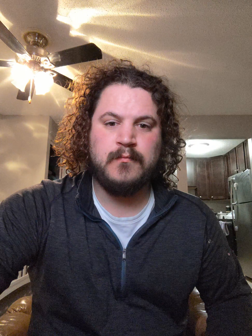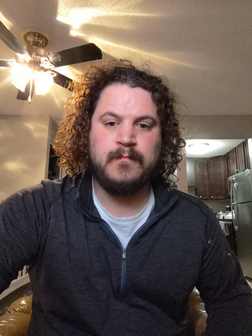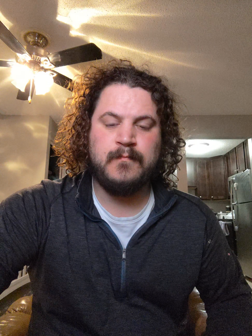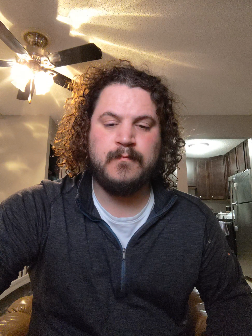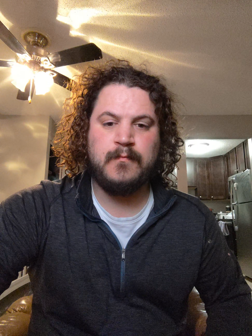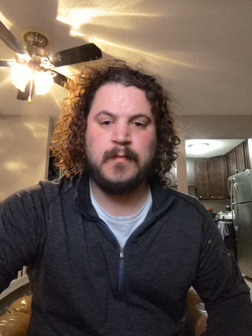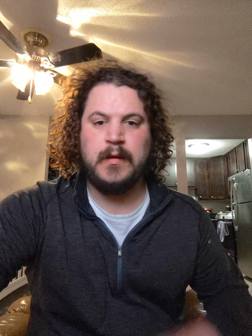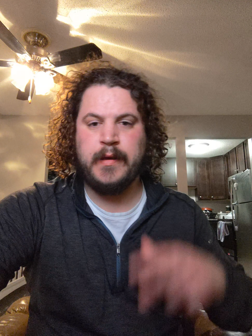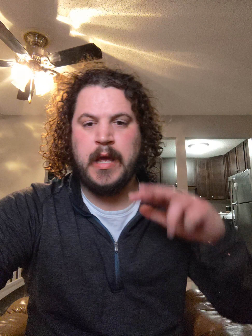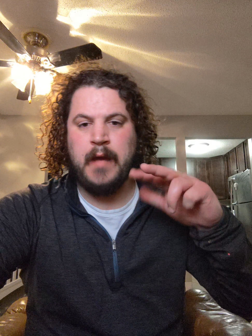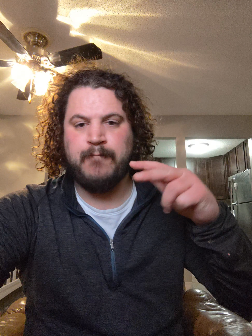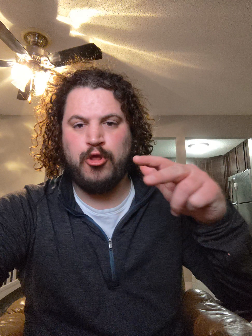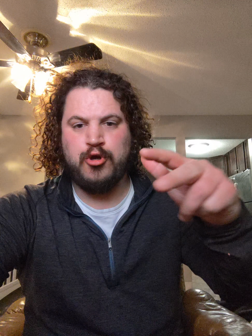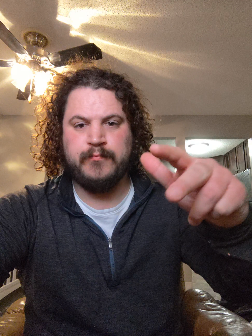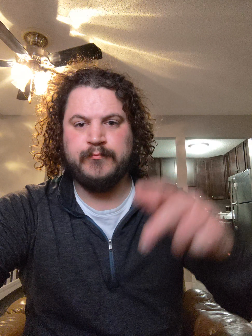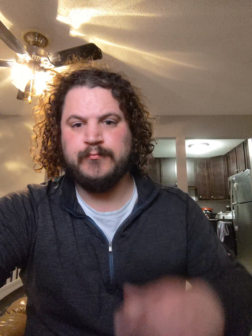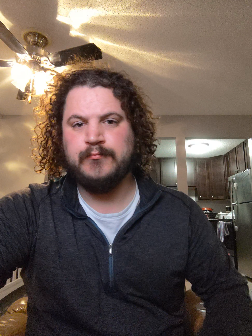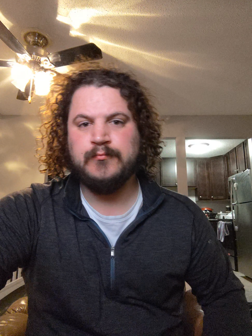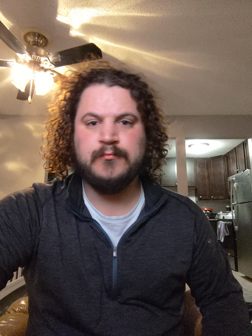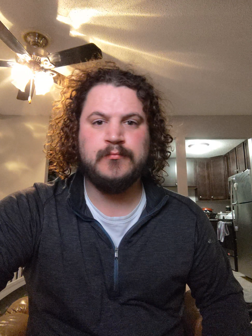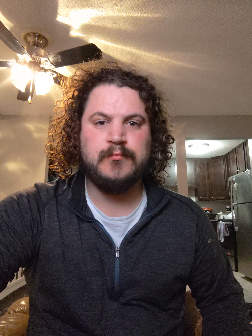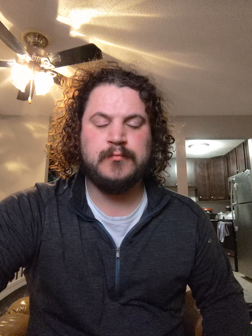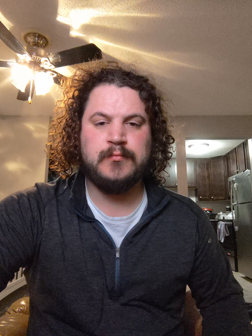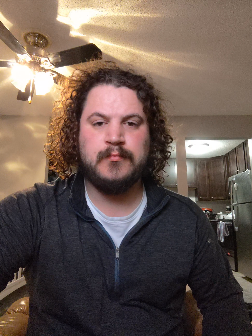helicopter